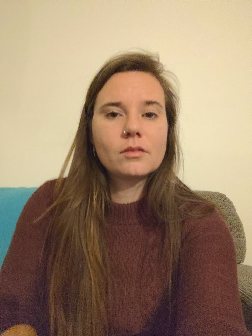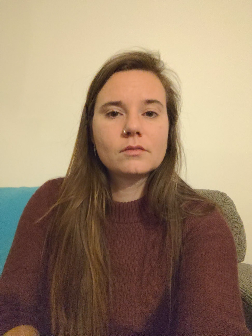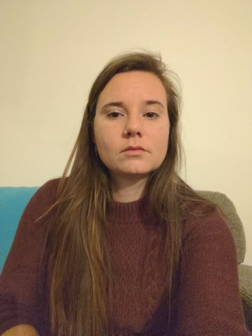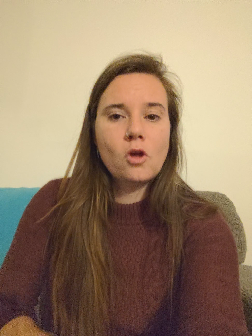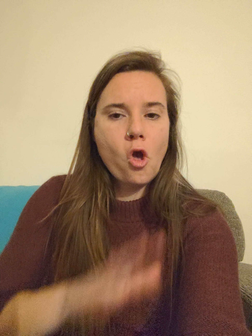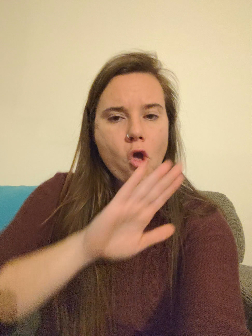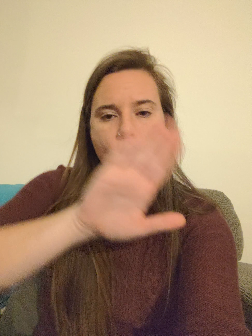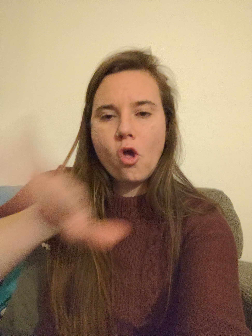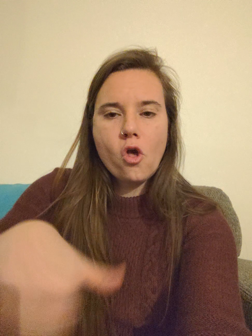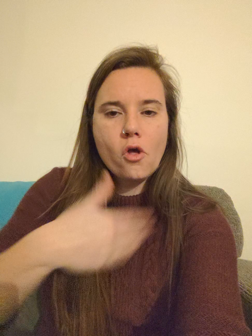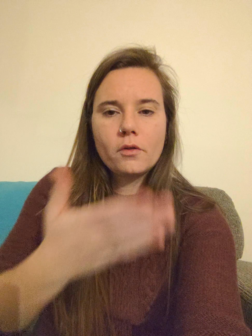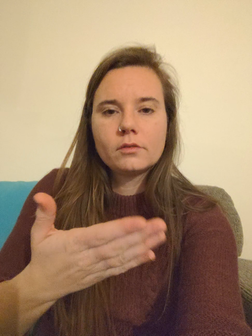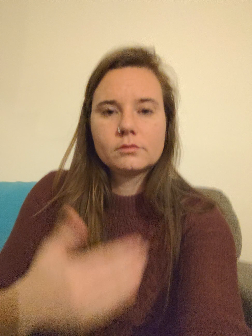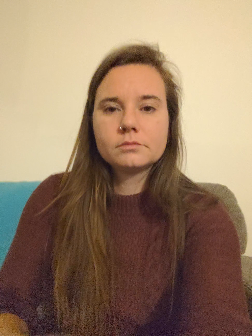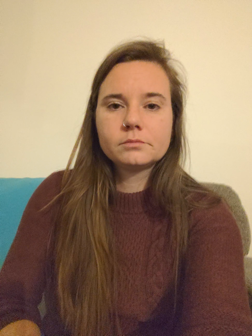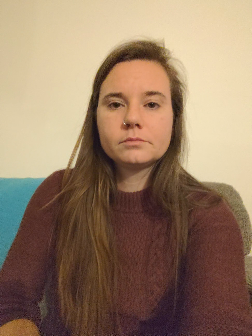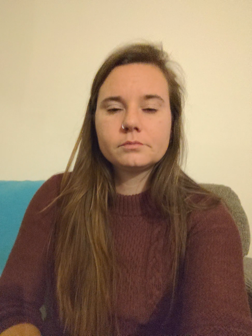all